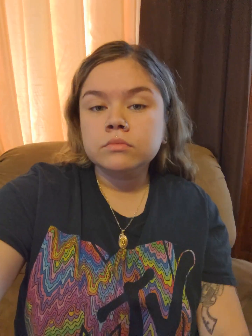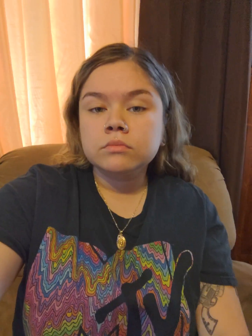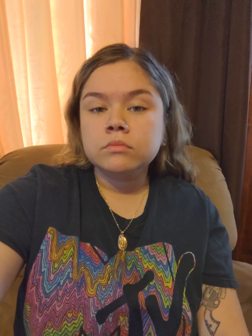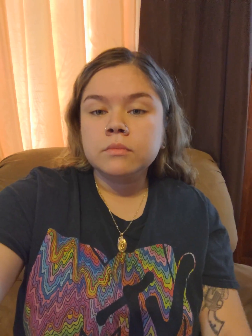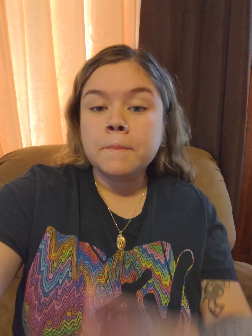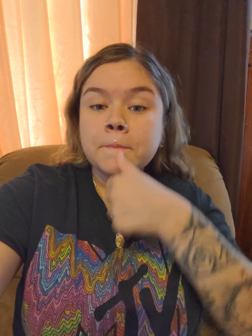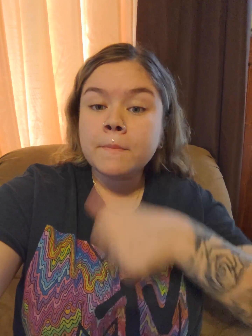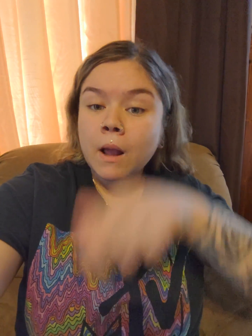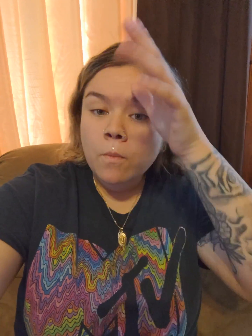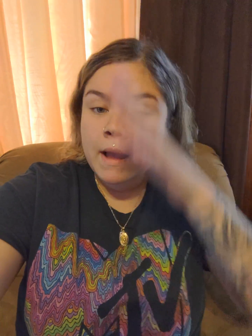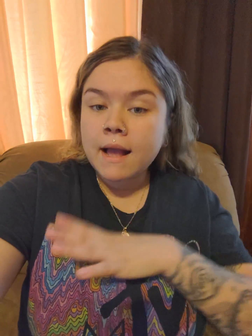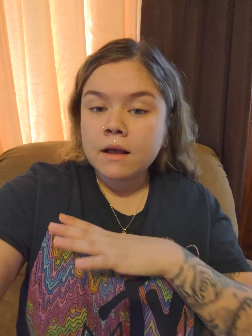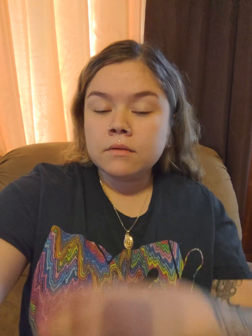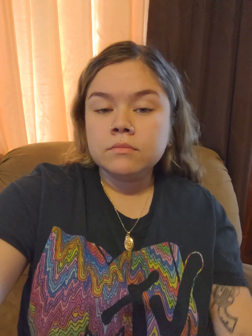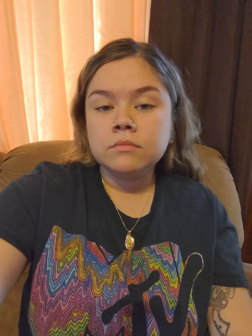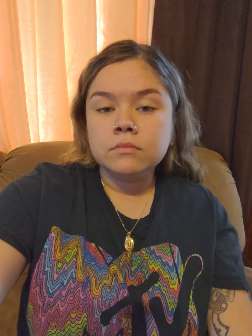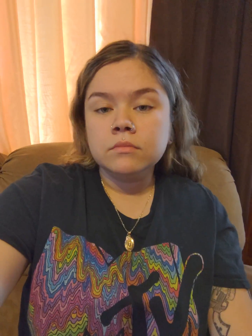mailman